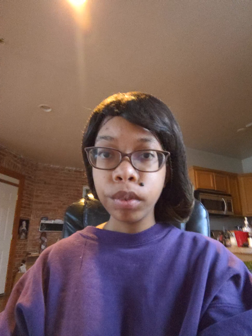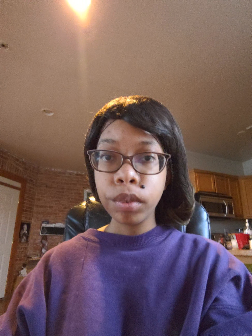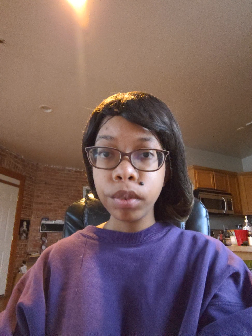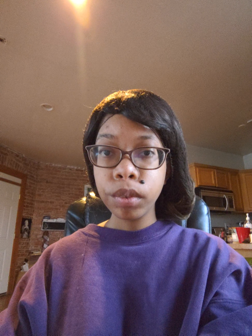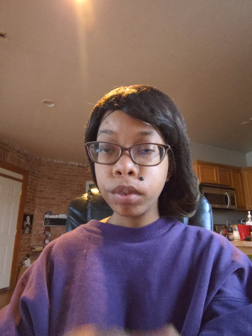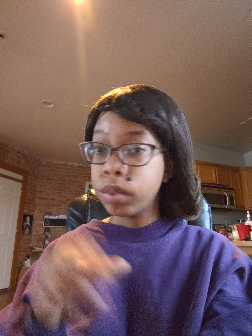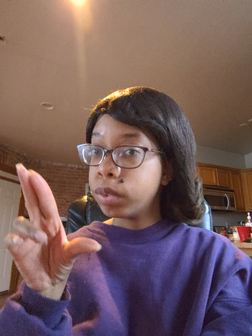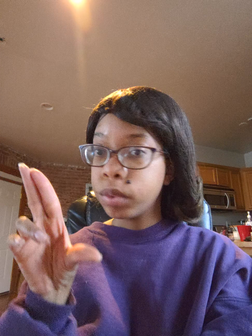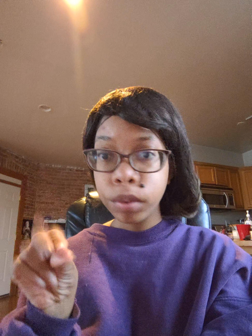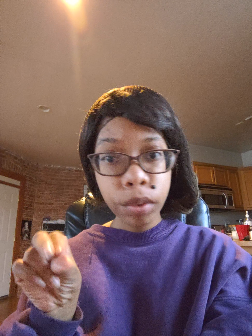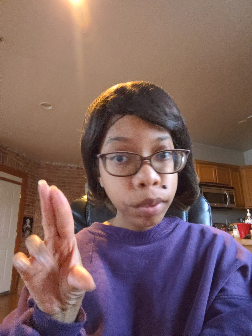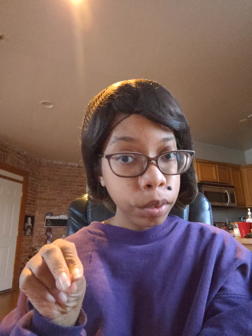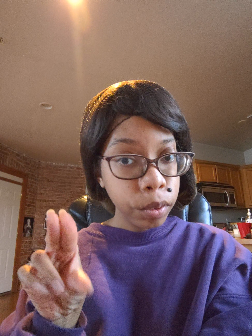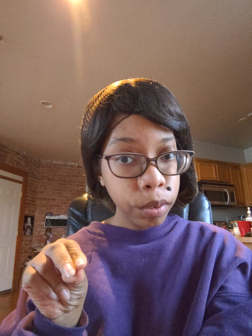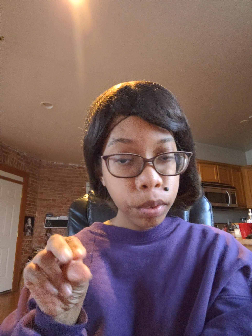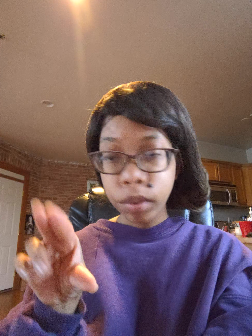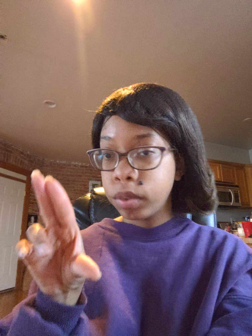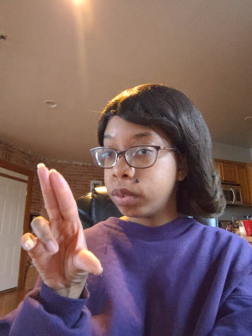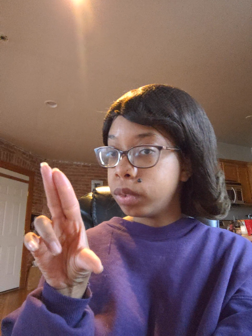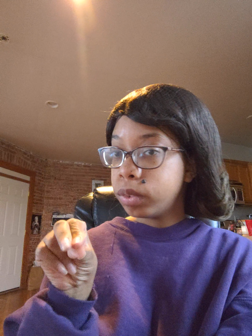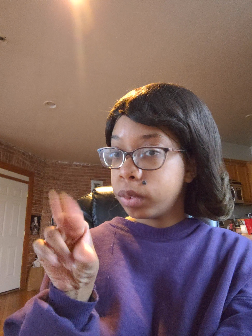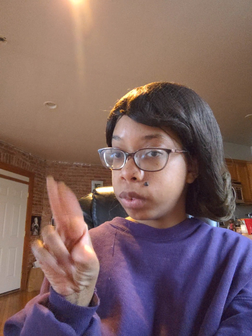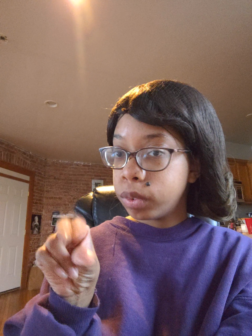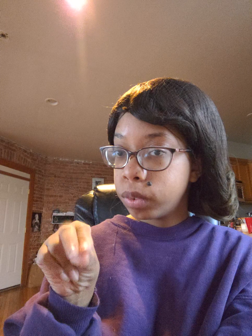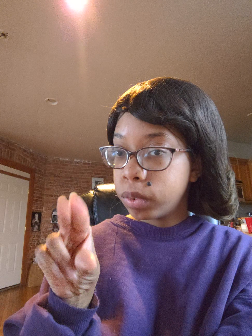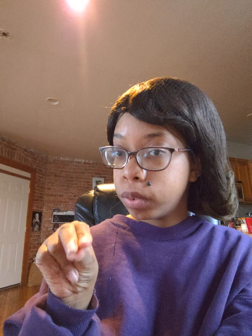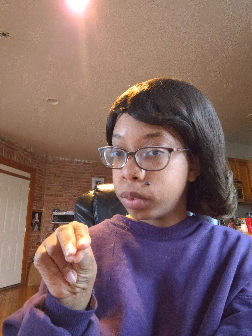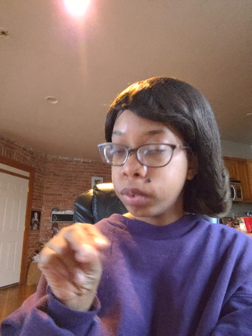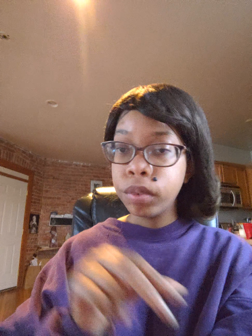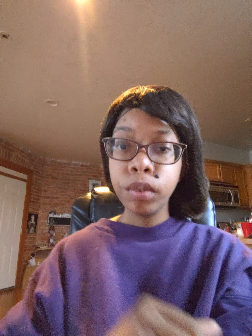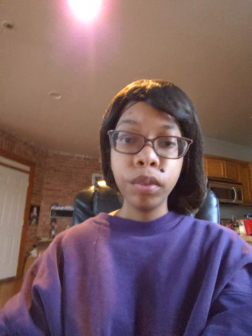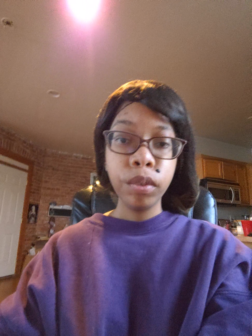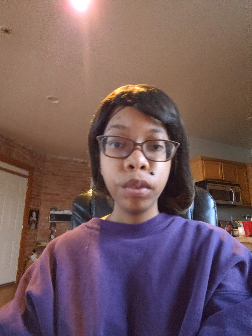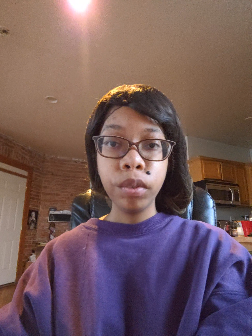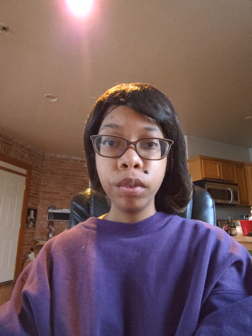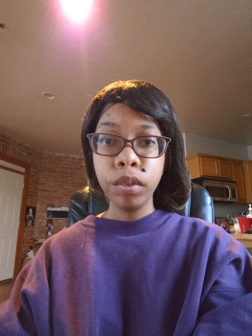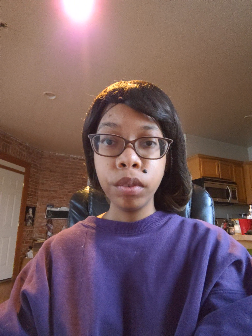no